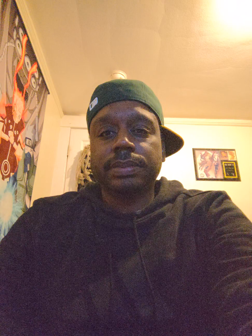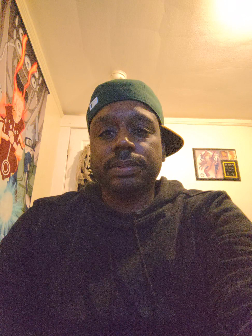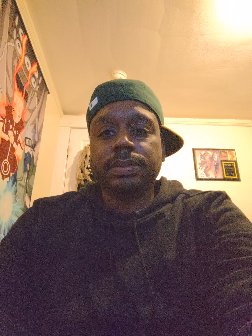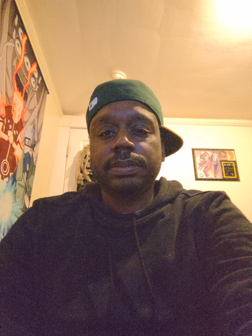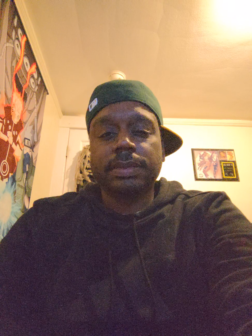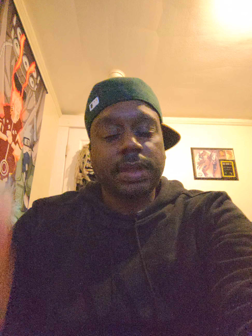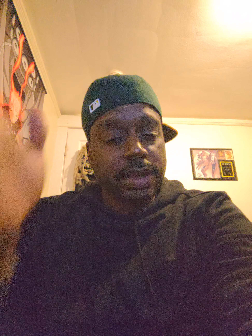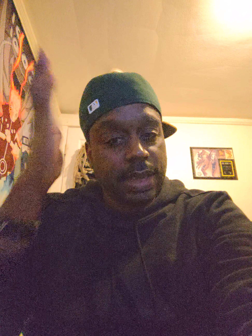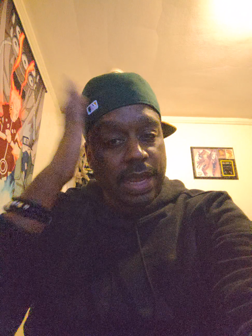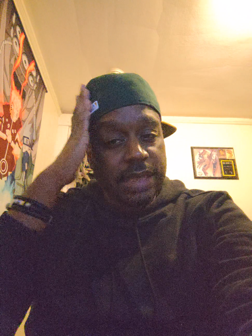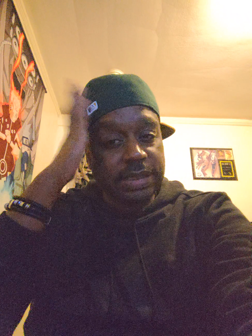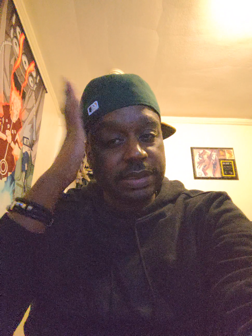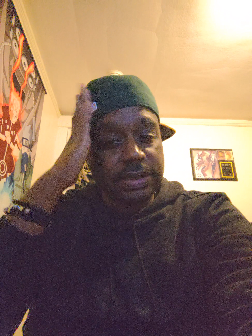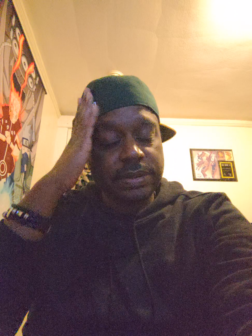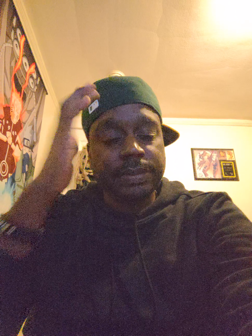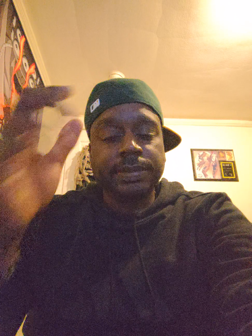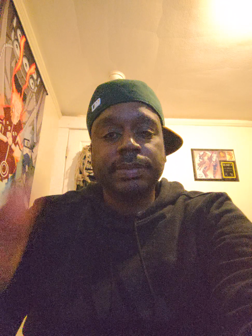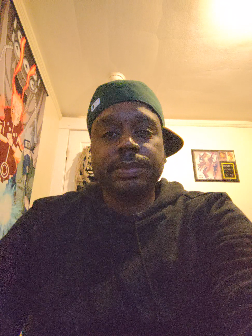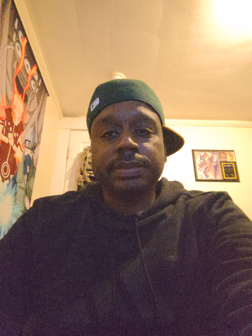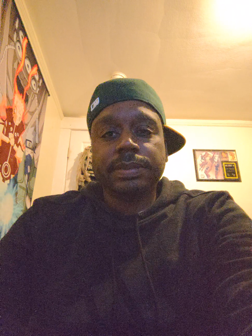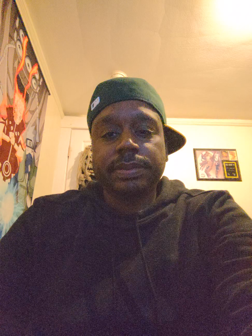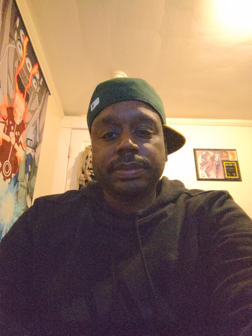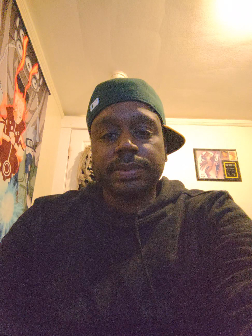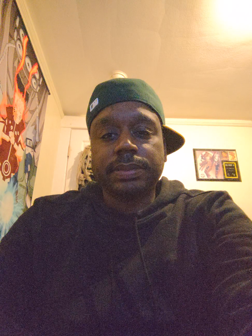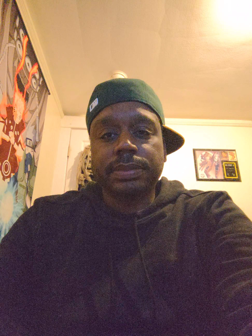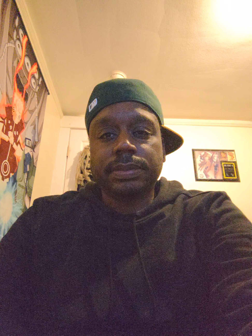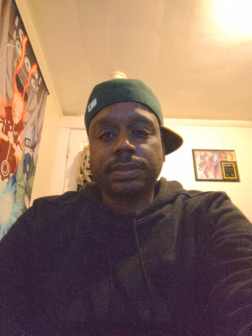hat